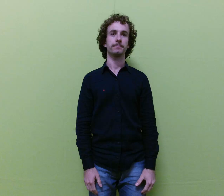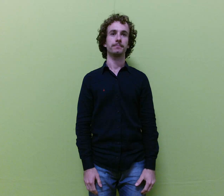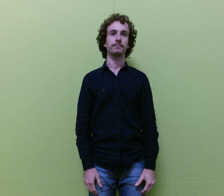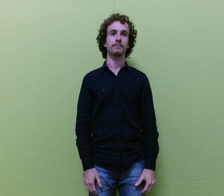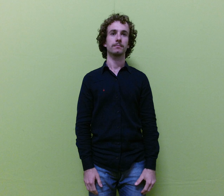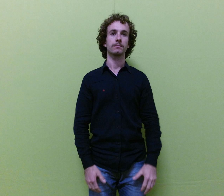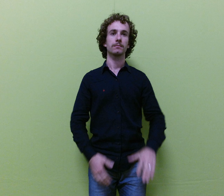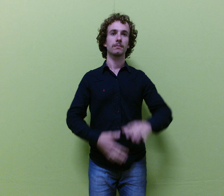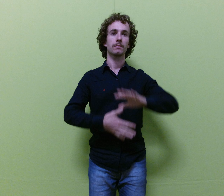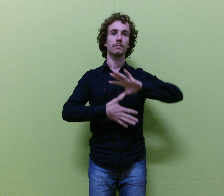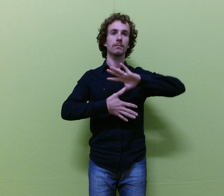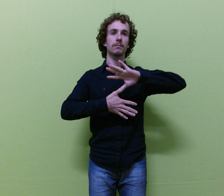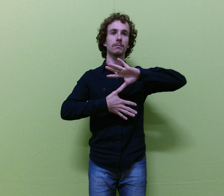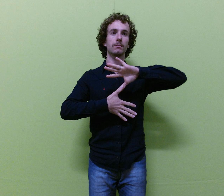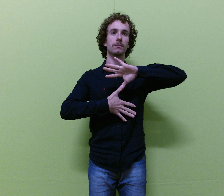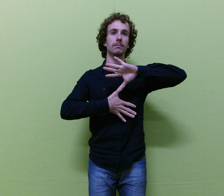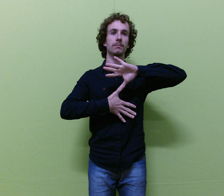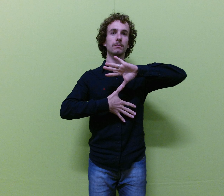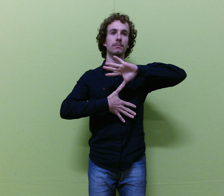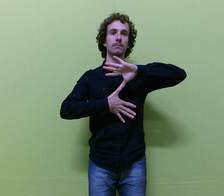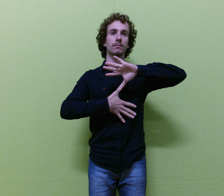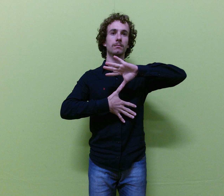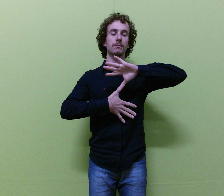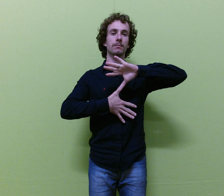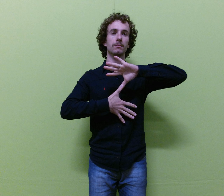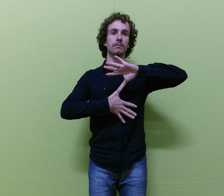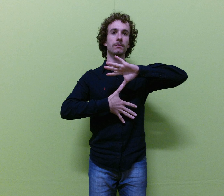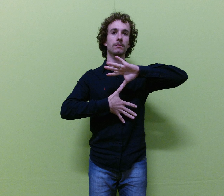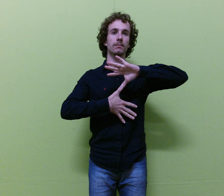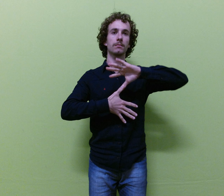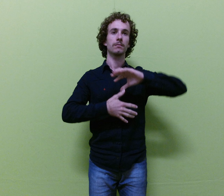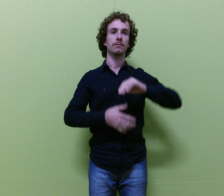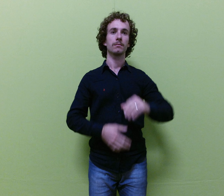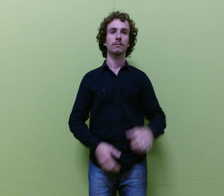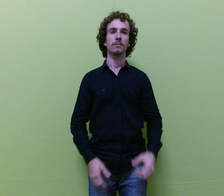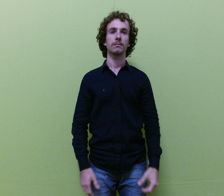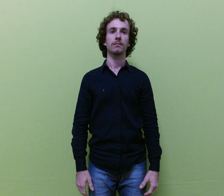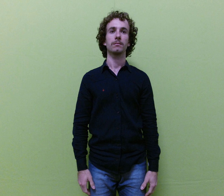América